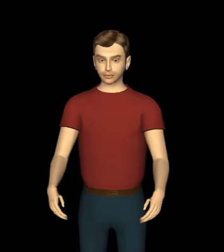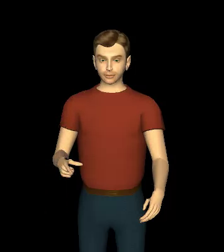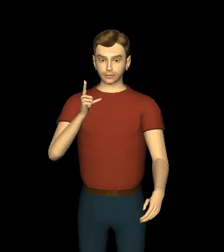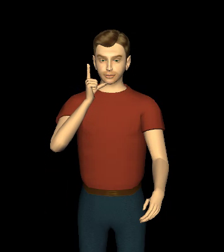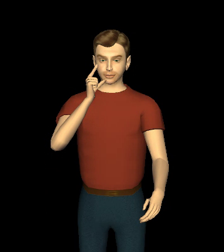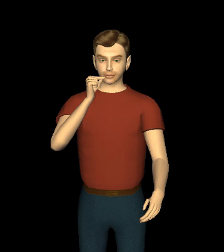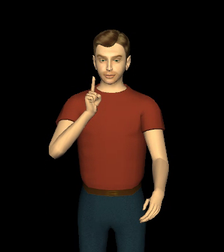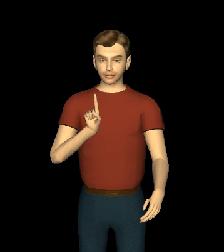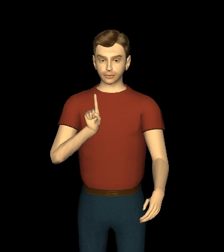والدين